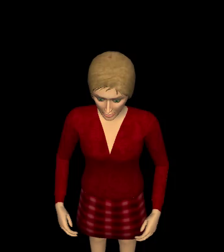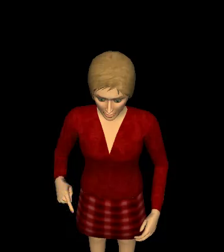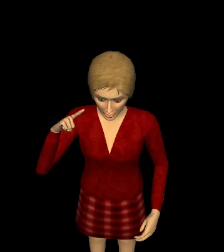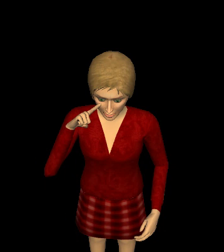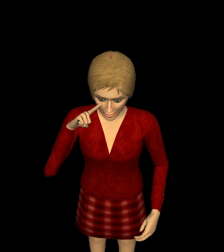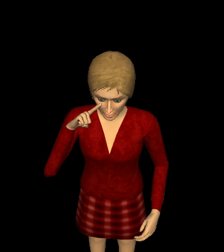لماذا